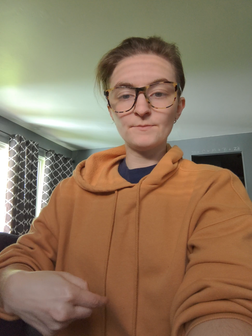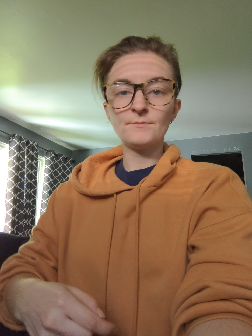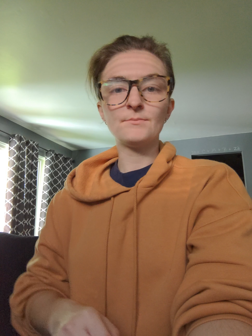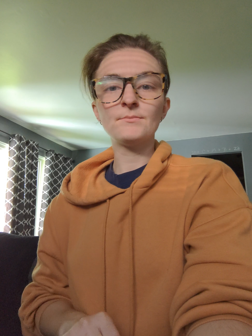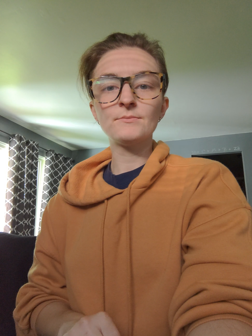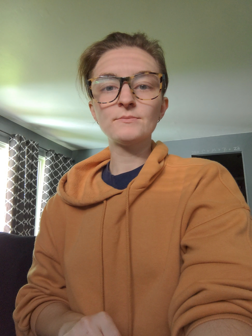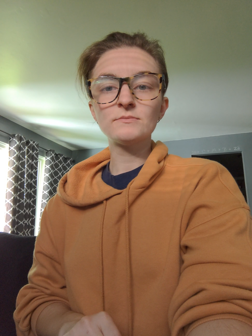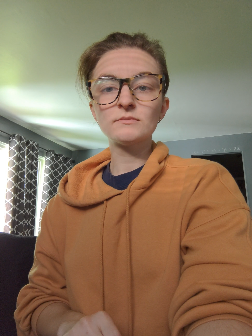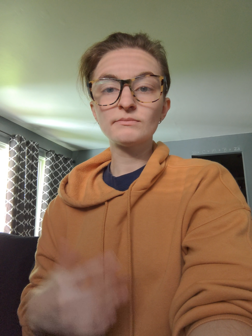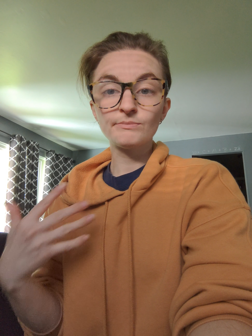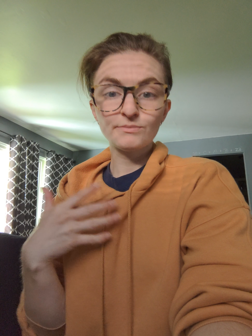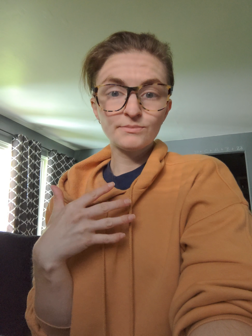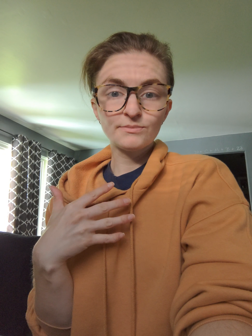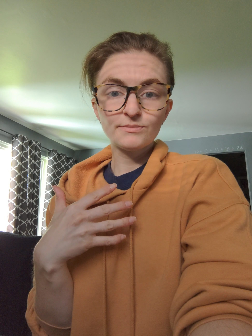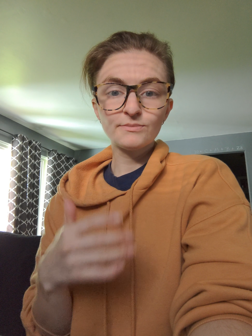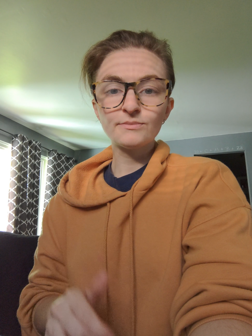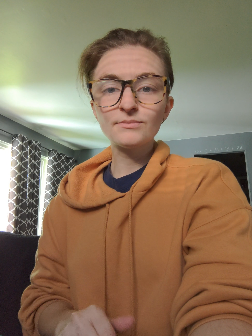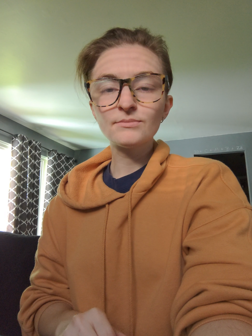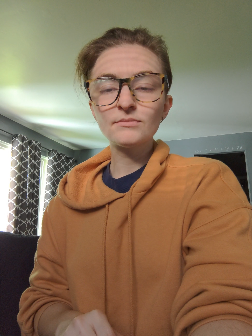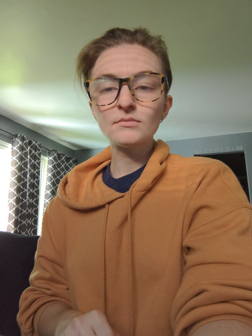scared